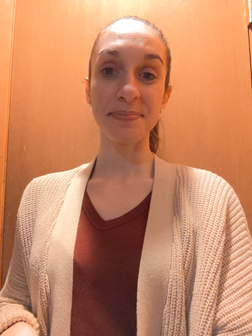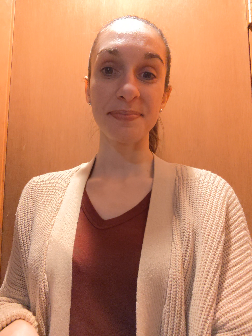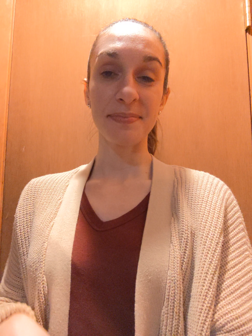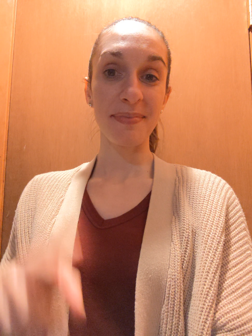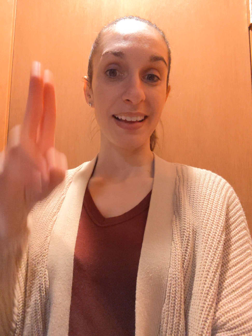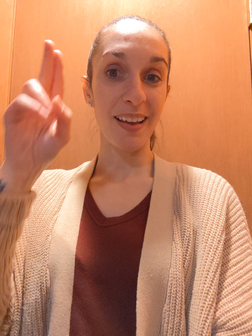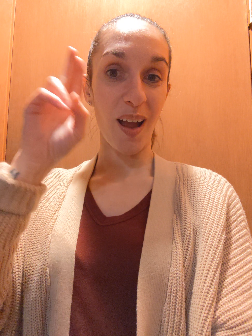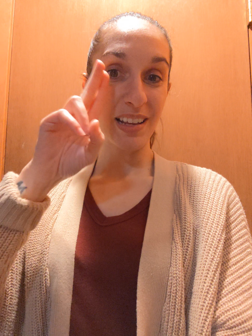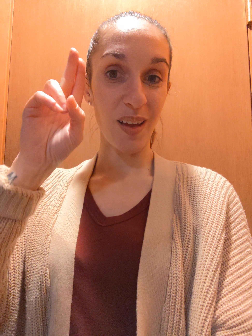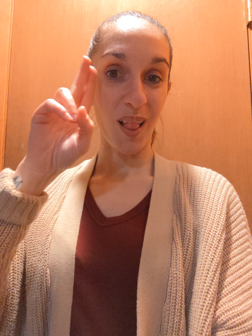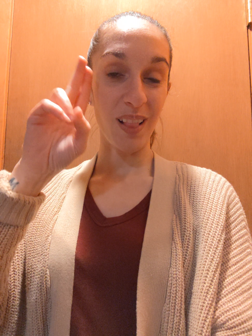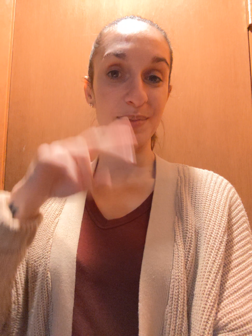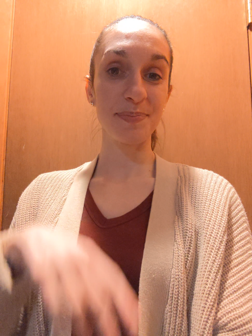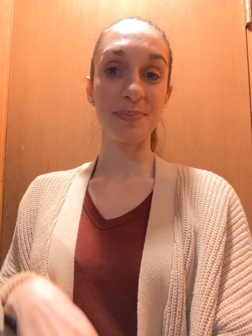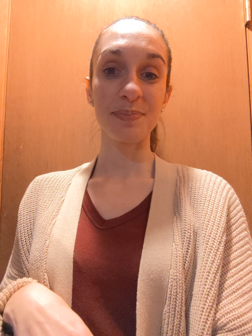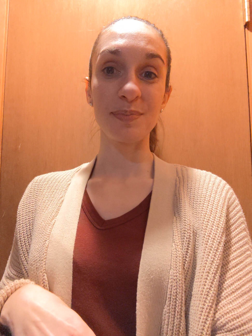uncle